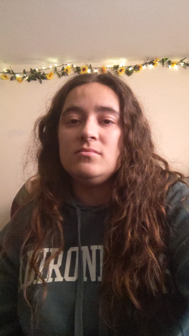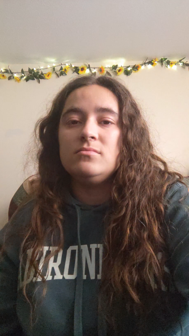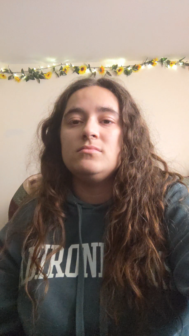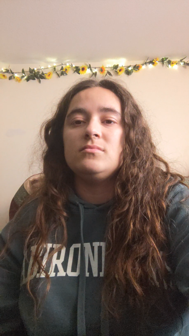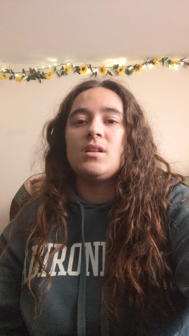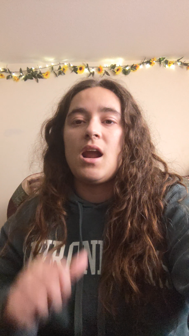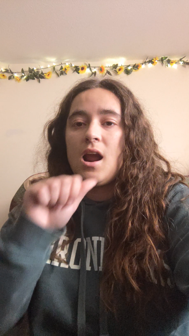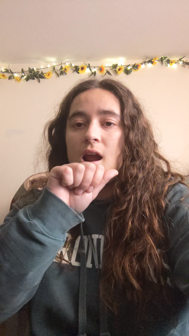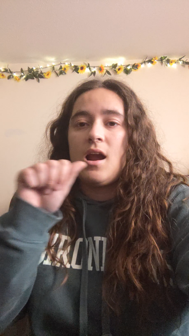a